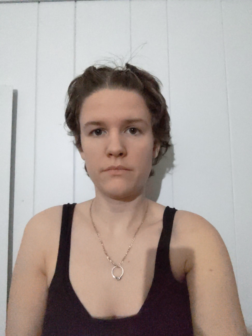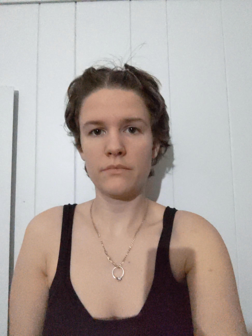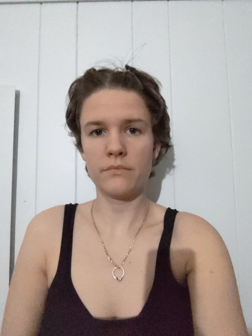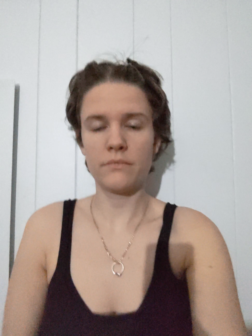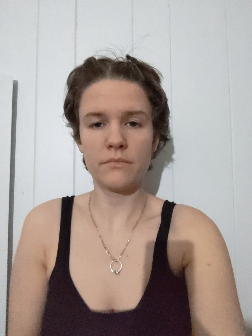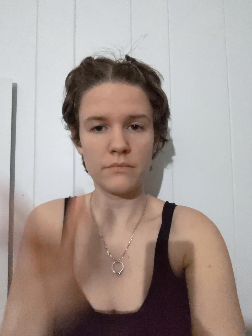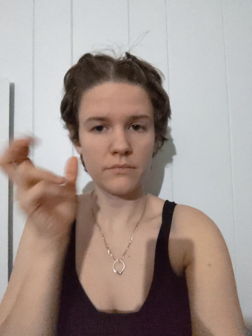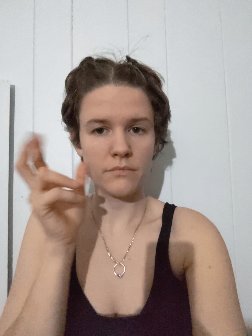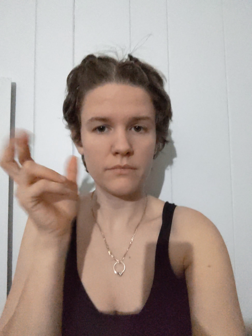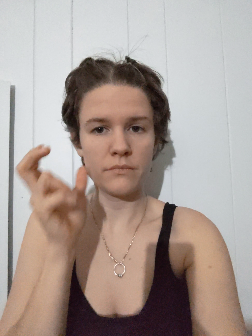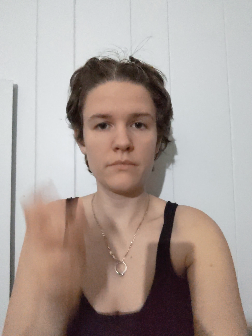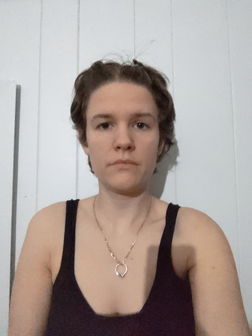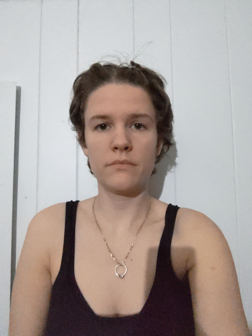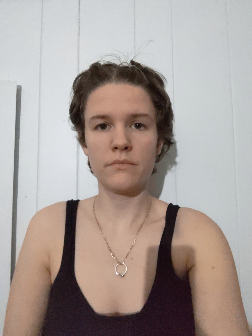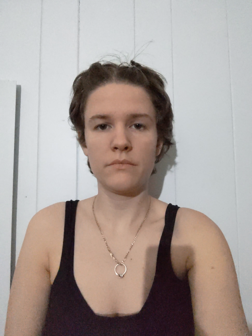listen